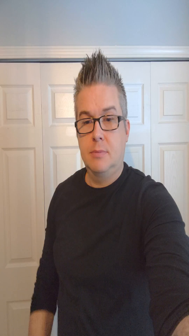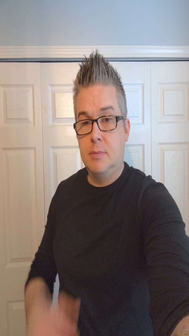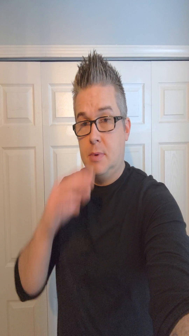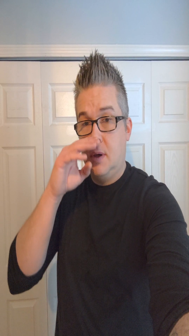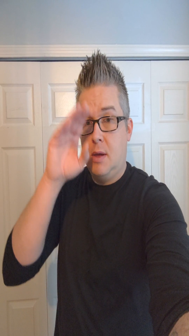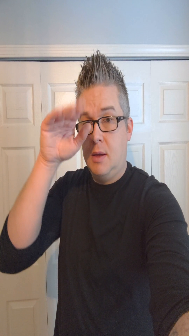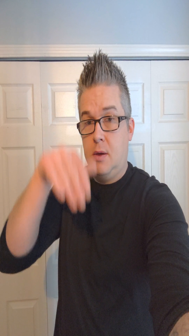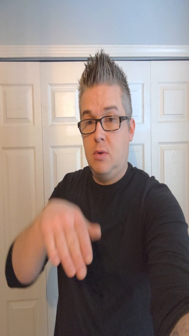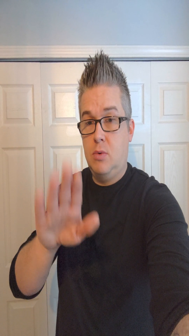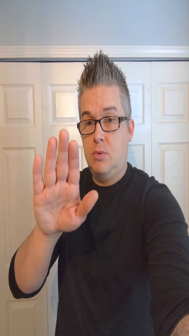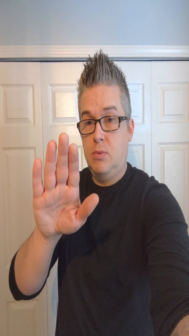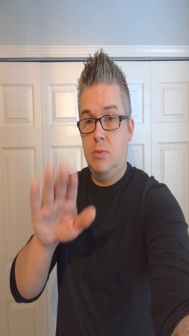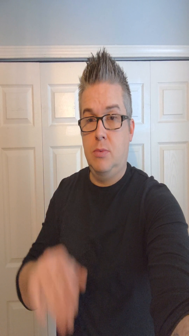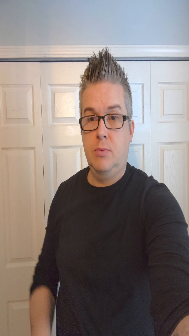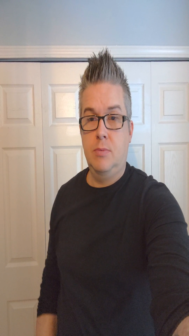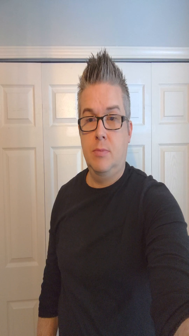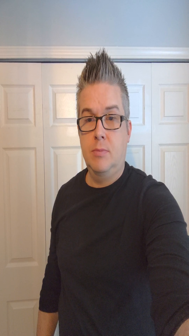elephant